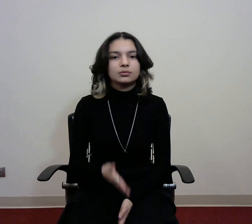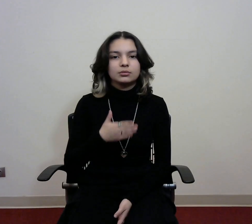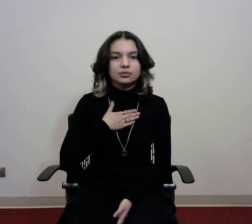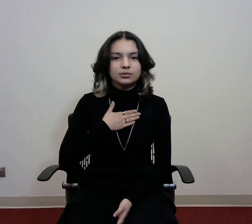mən